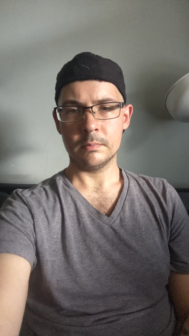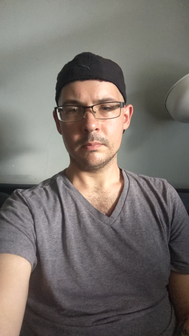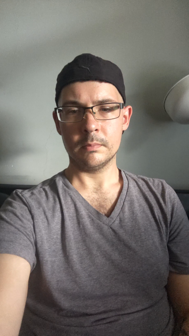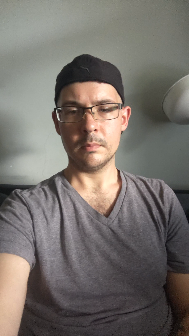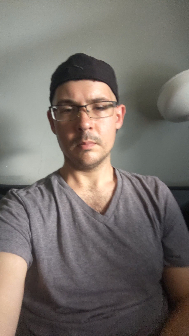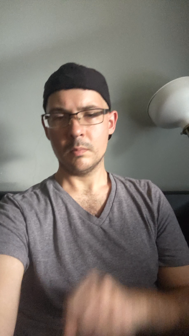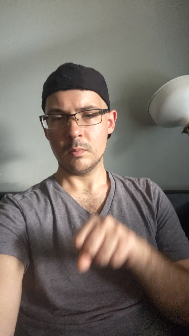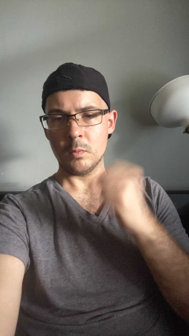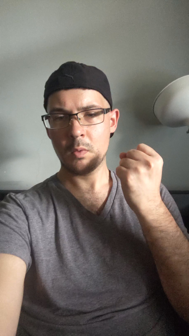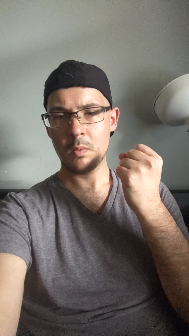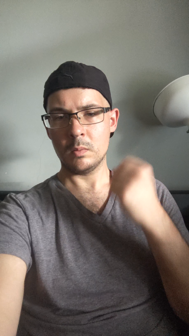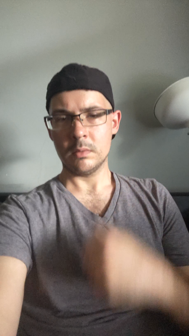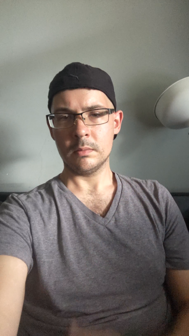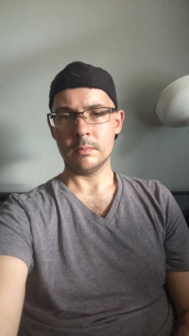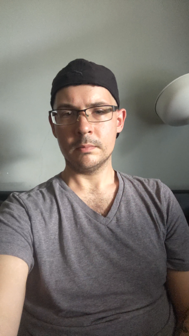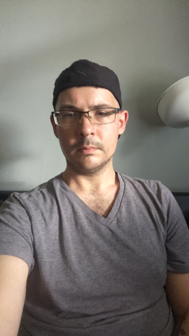broken